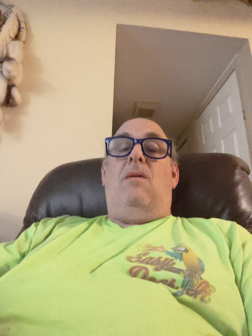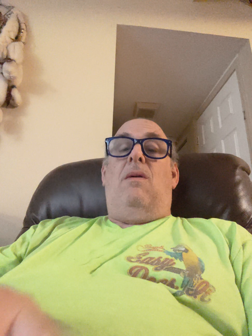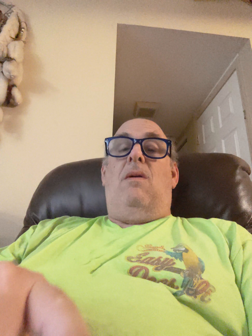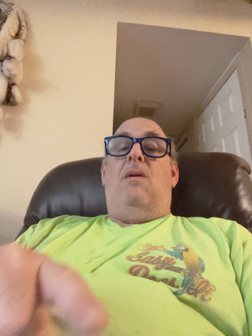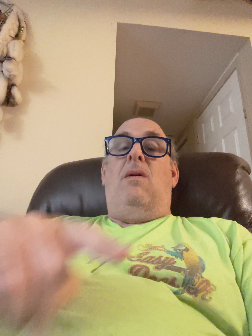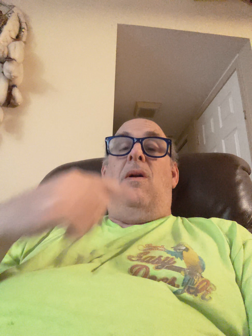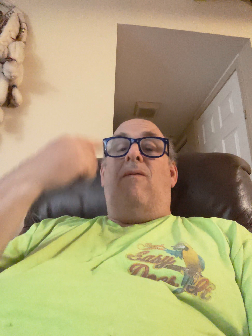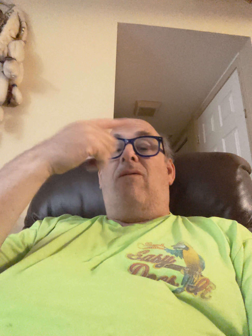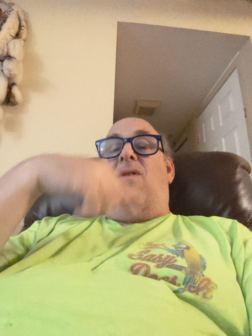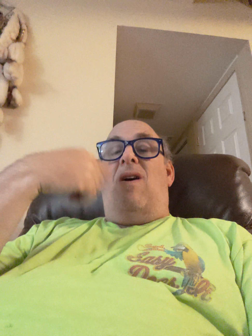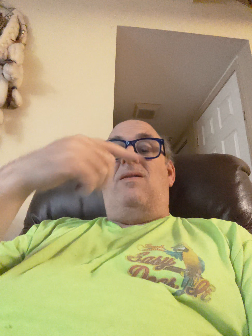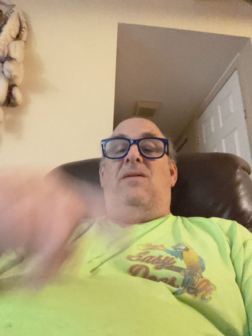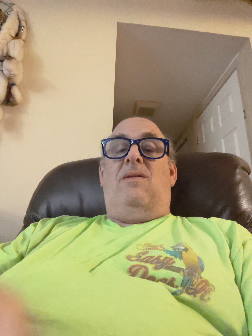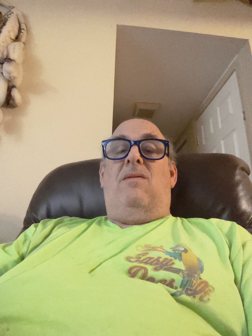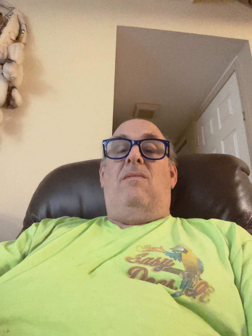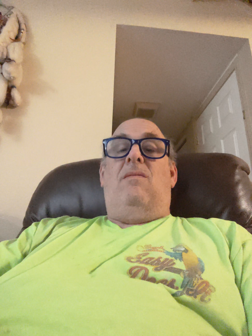face